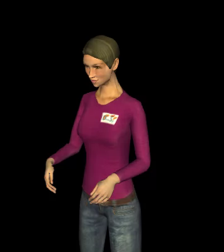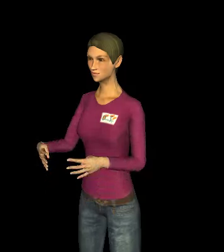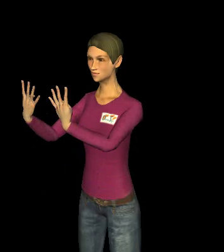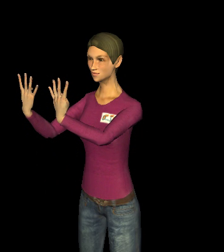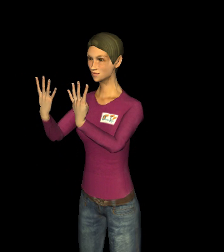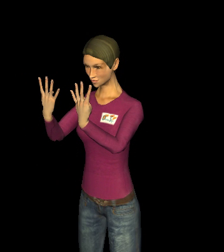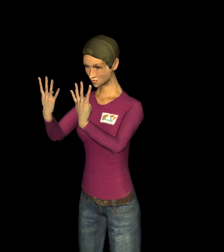عيد ميلاد